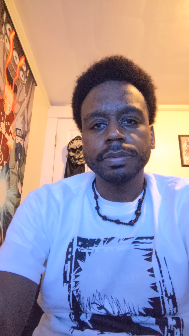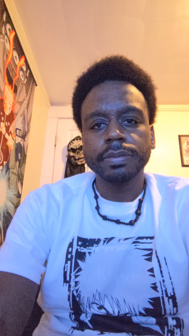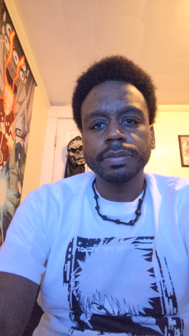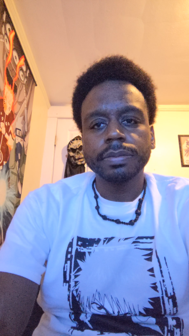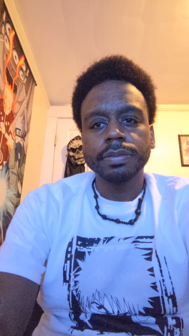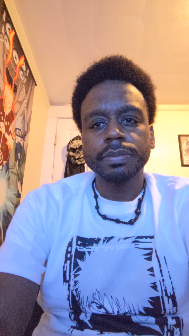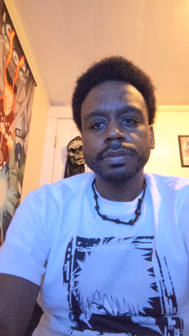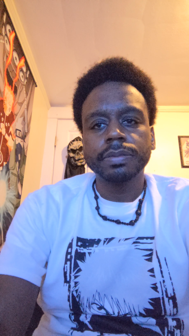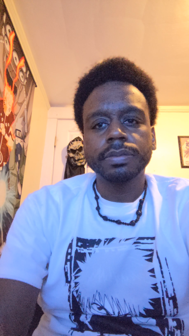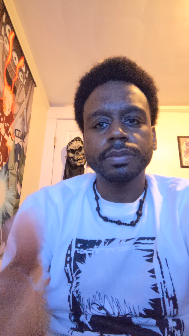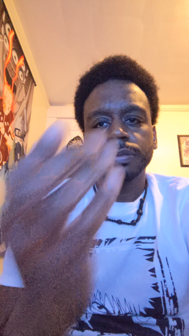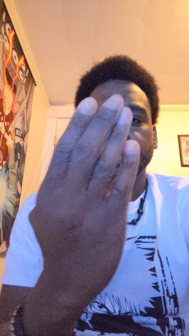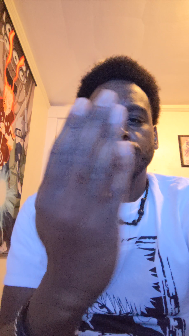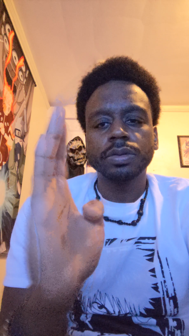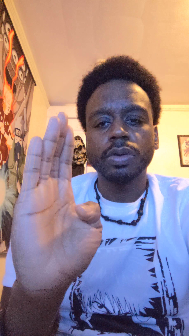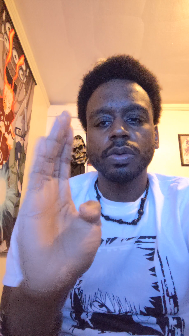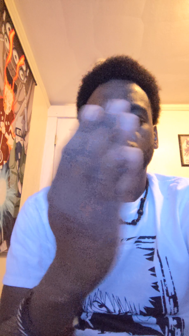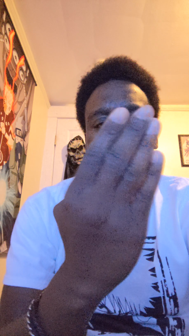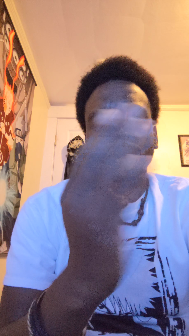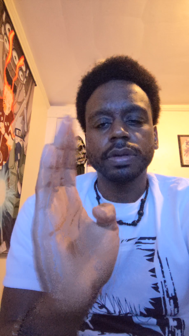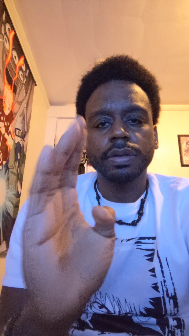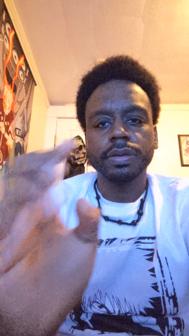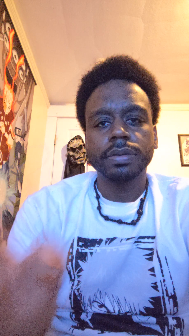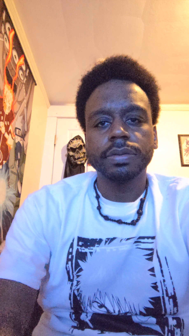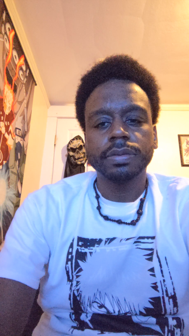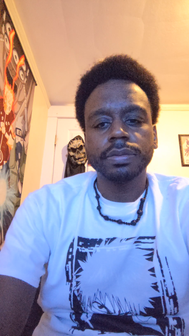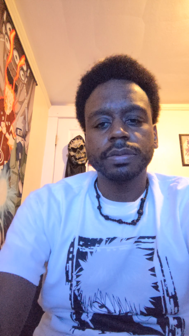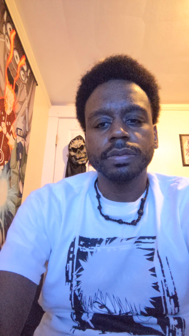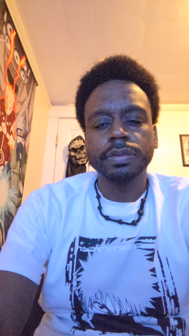door